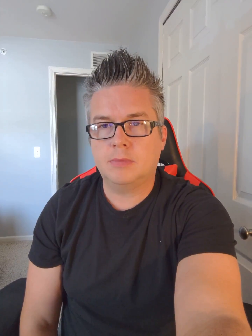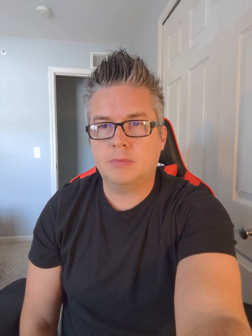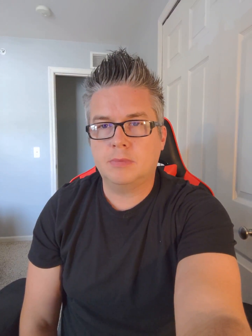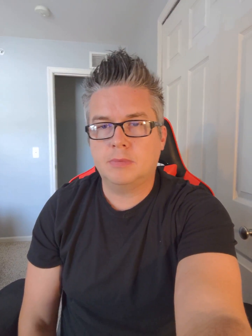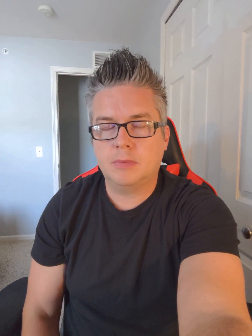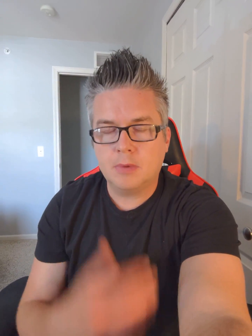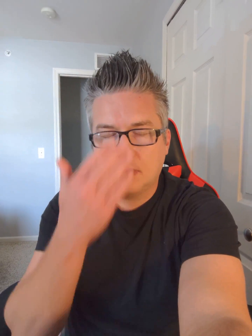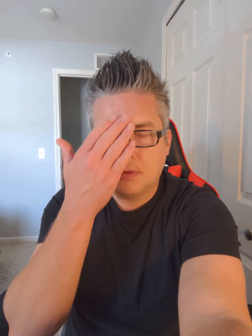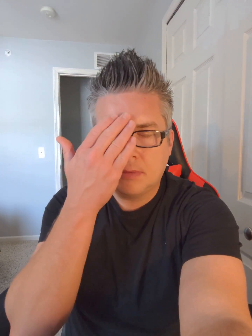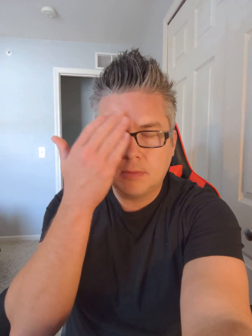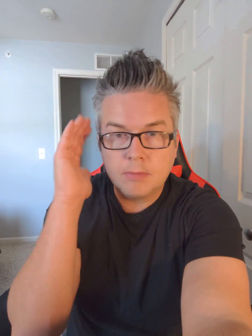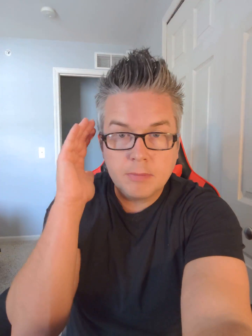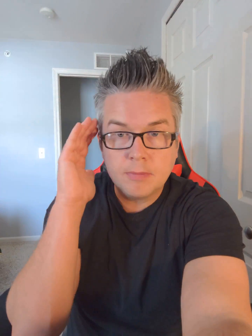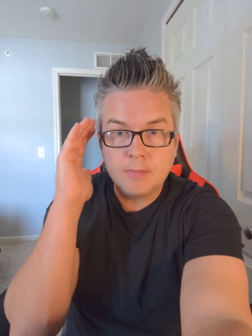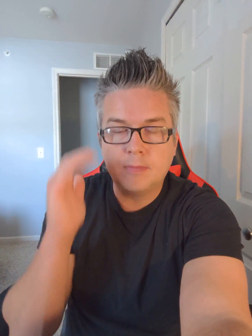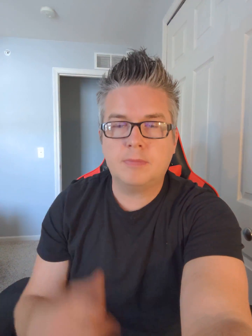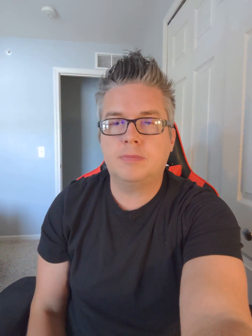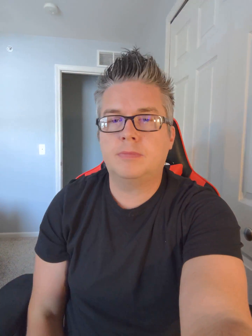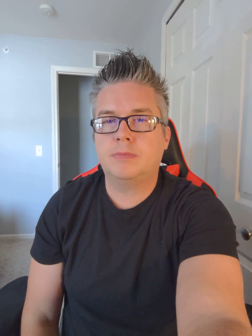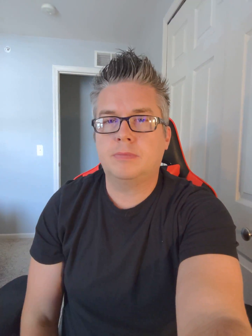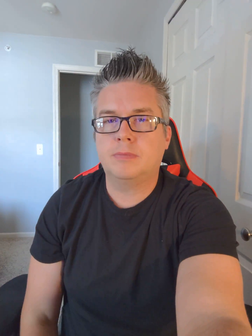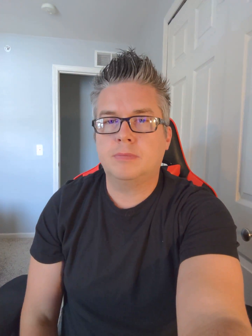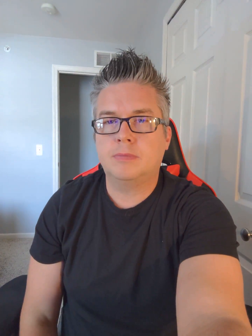peekaboo